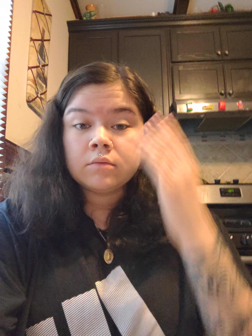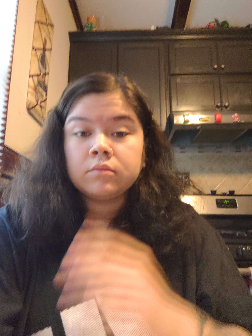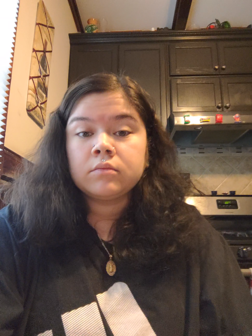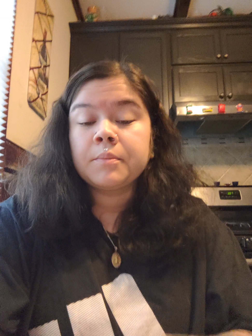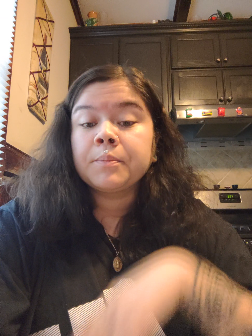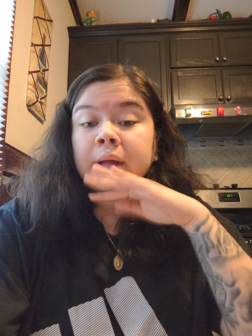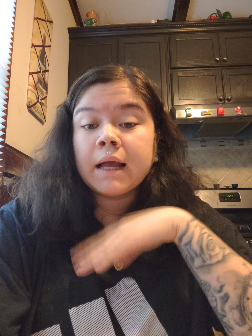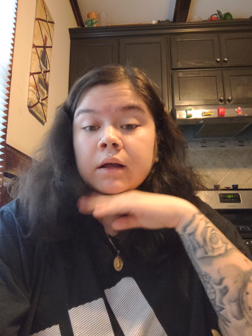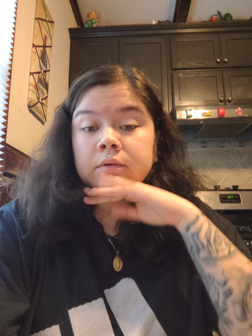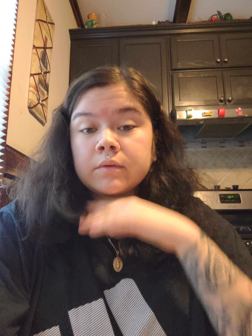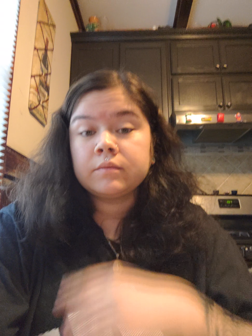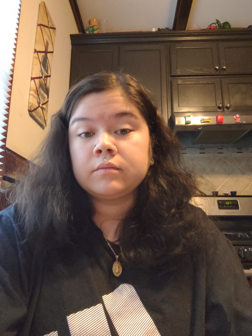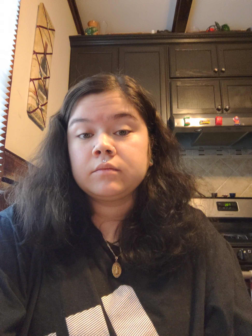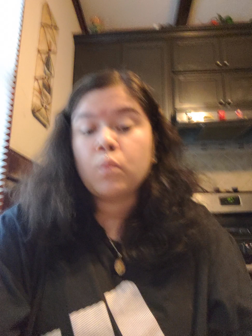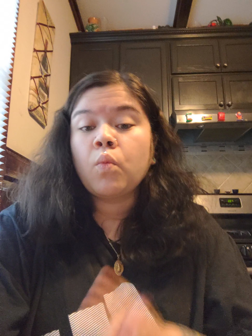pig